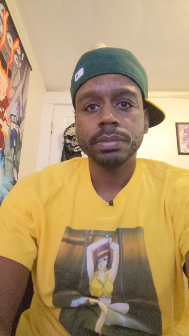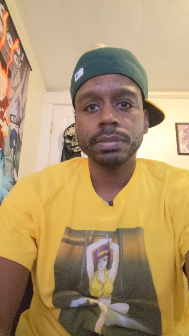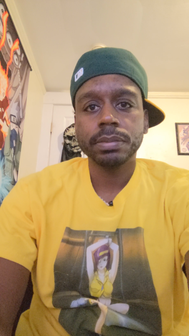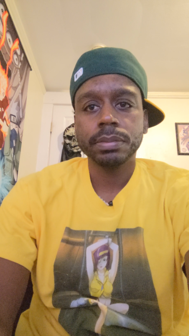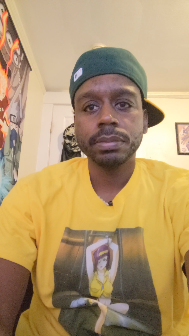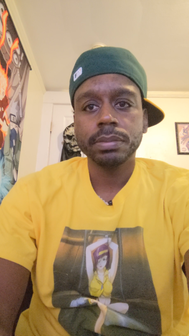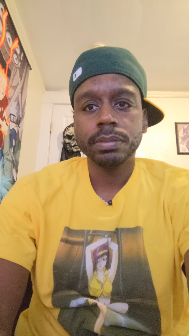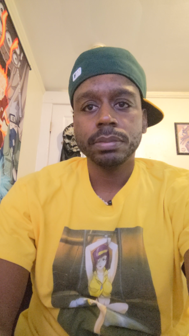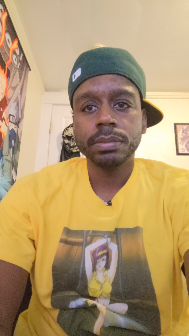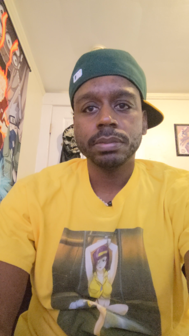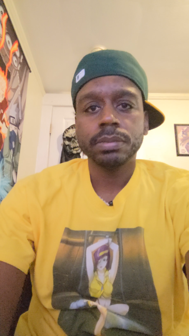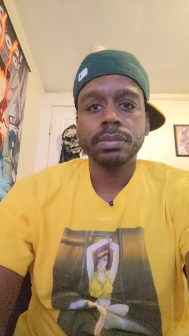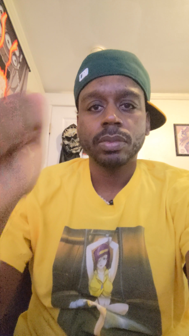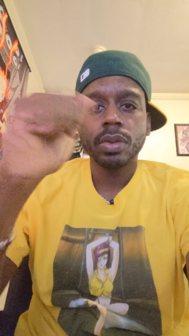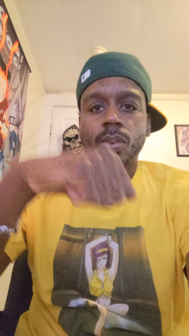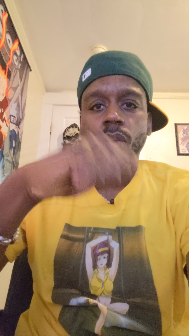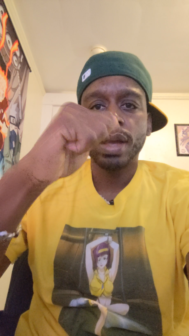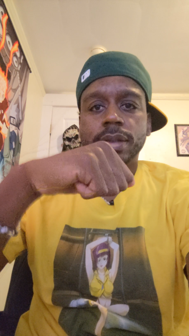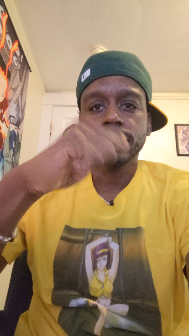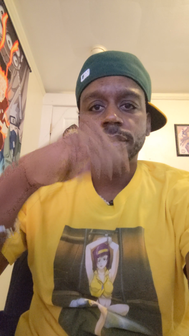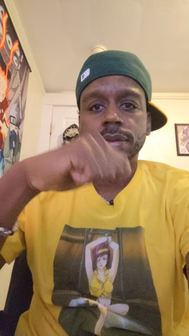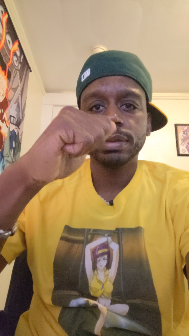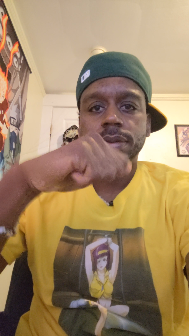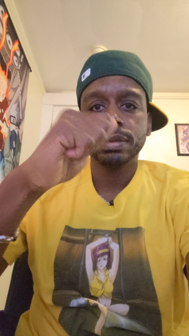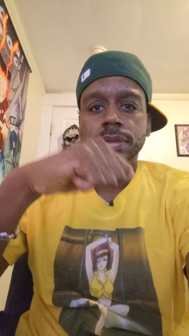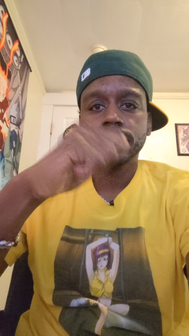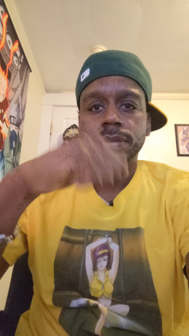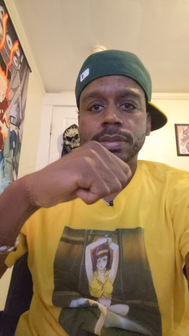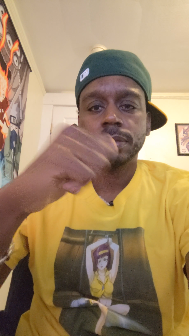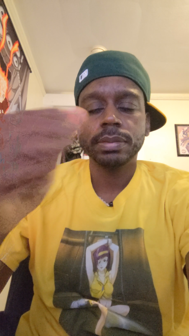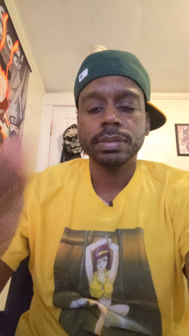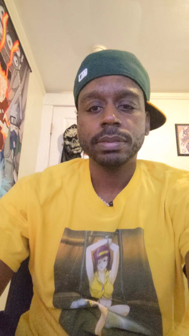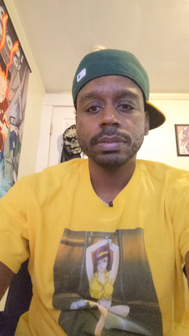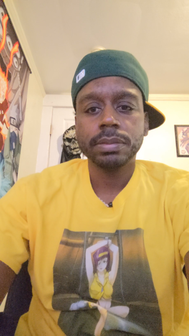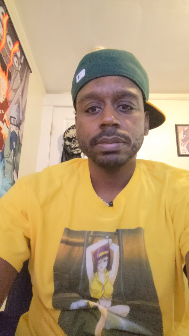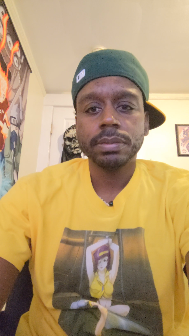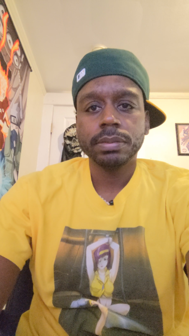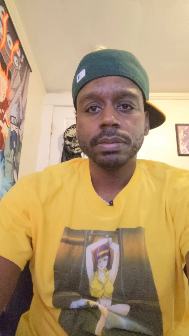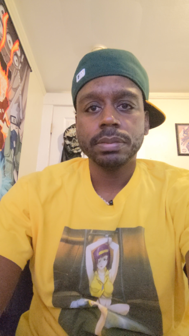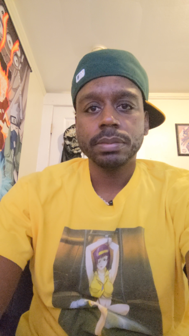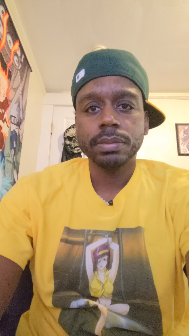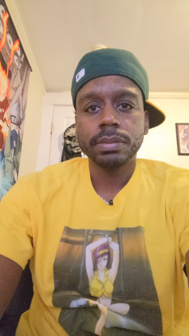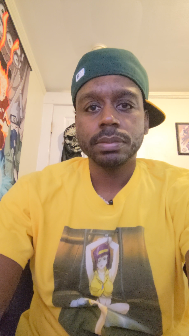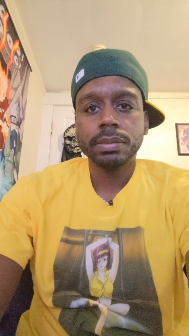rock